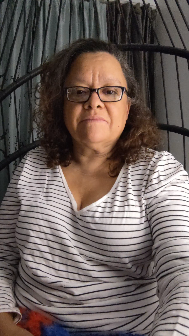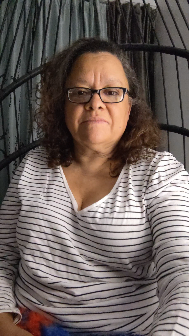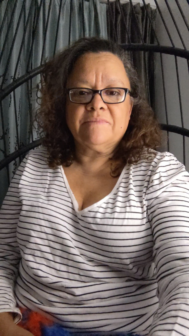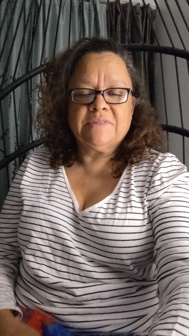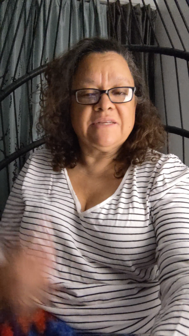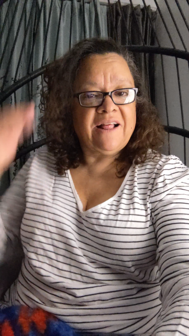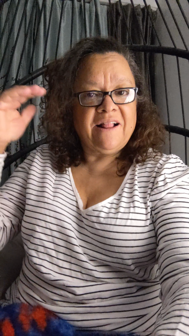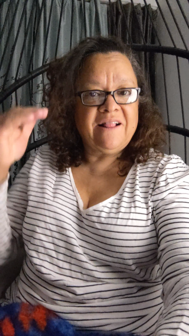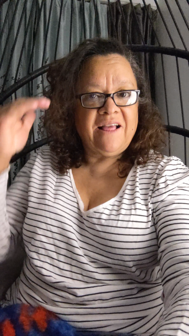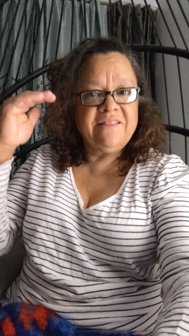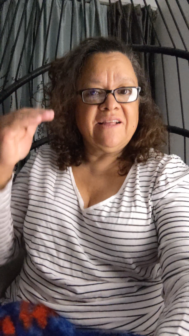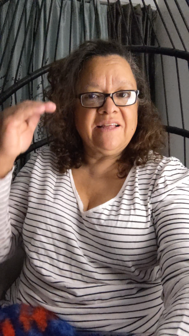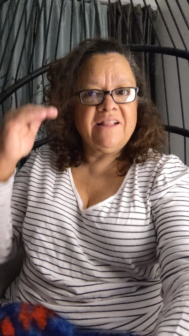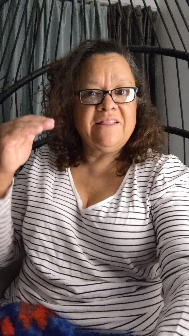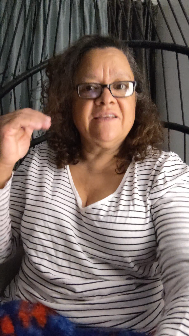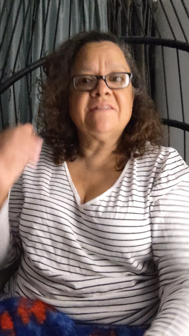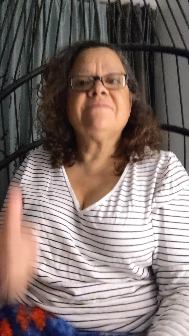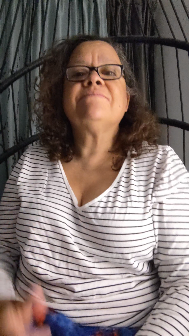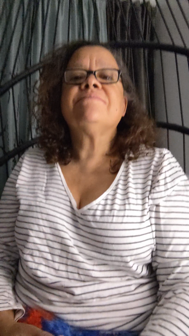little